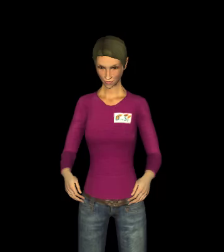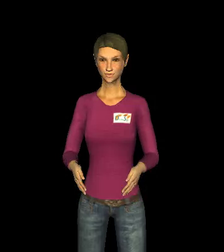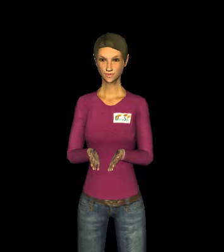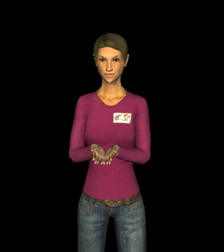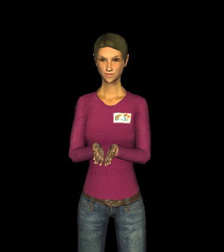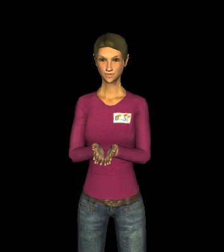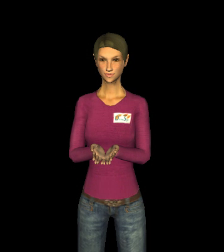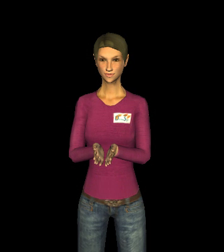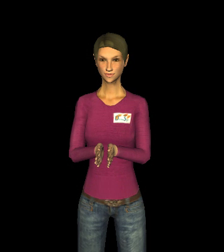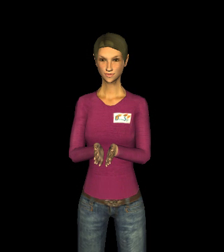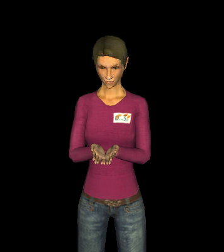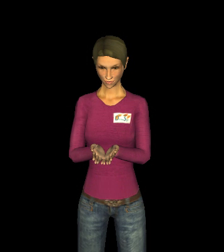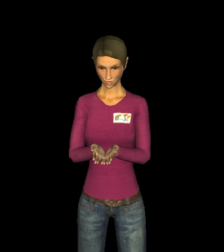كتاب